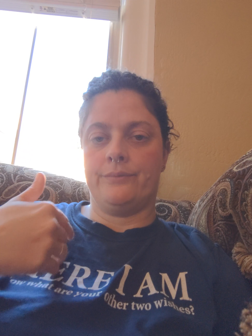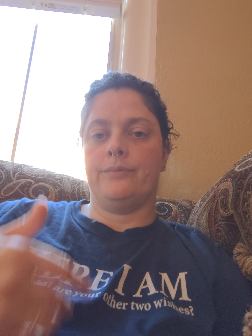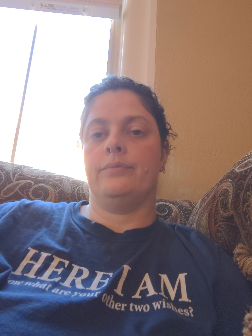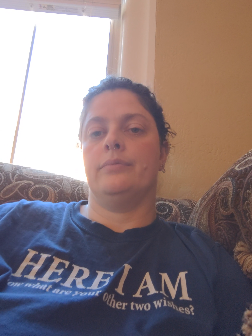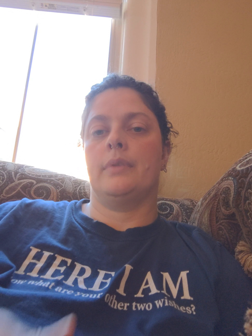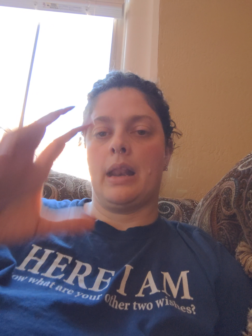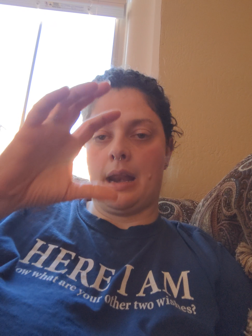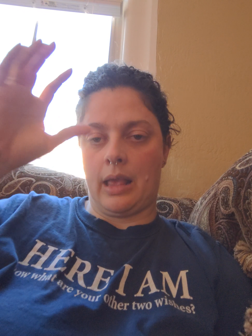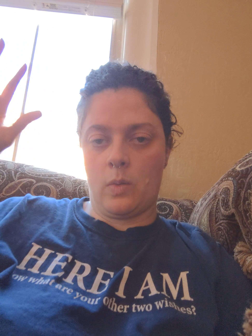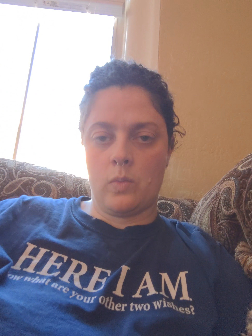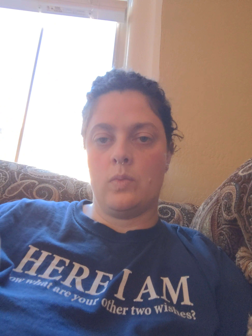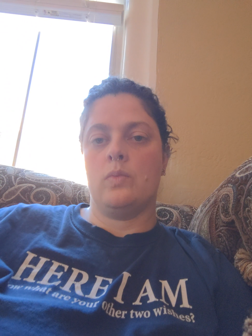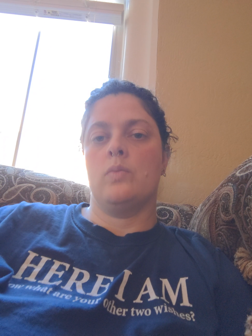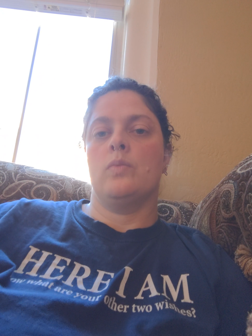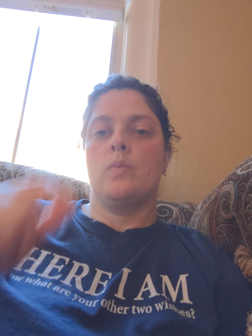cloud